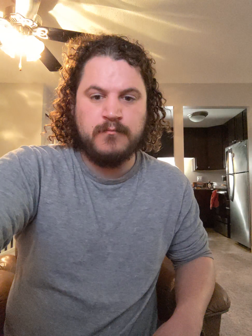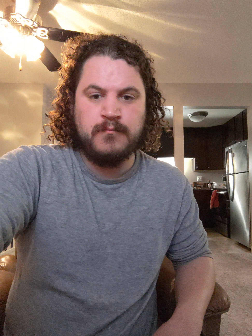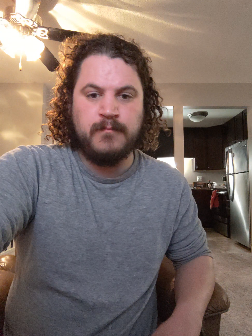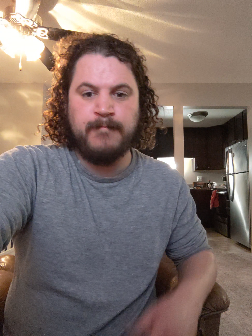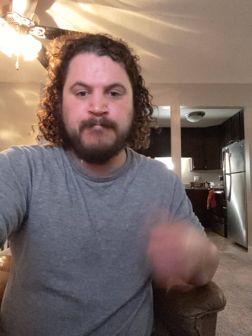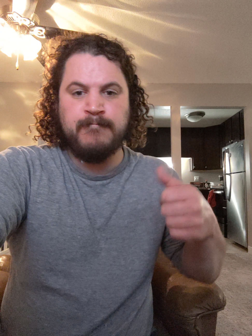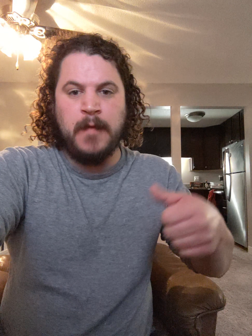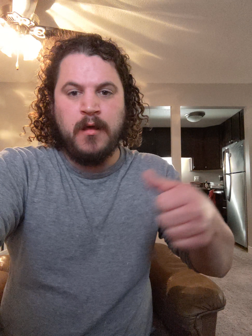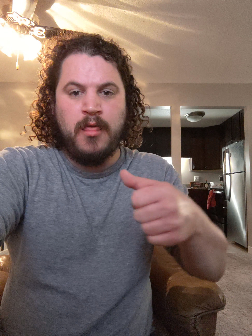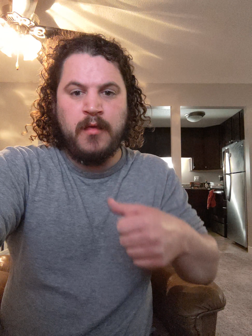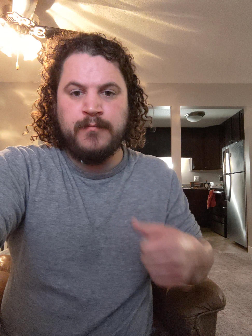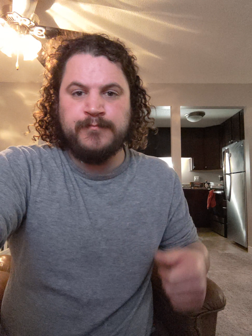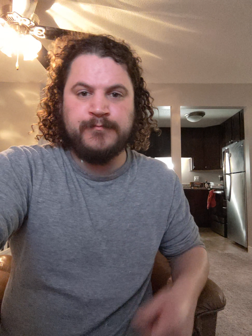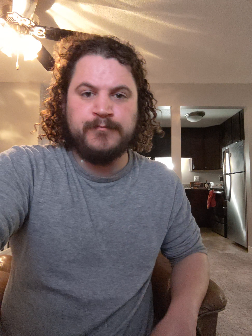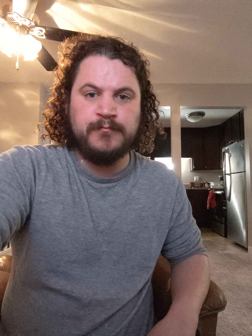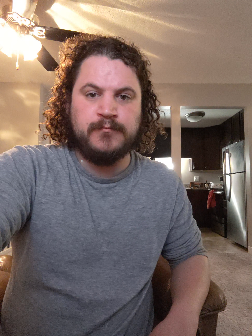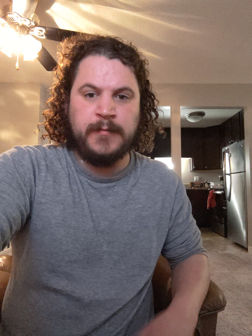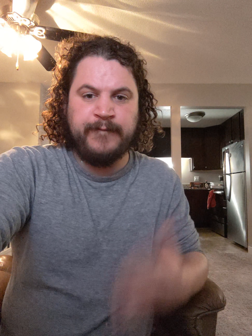puzzle